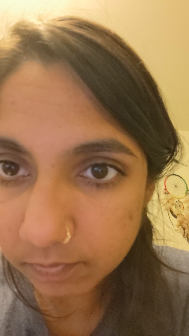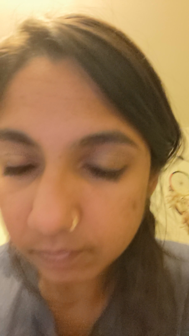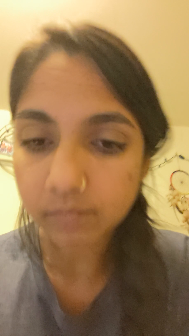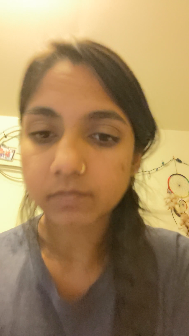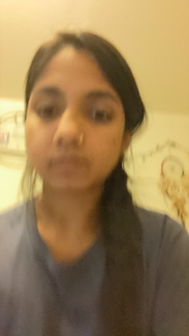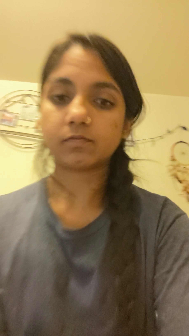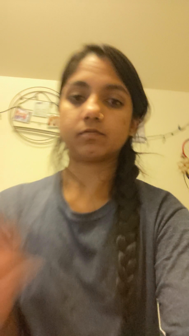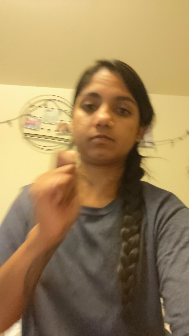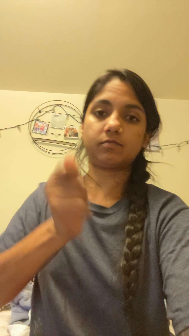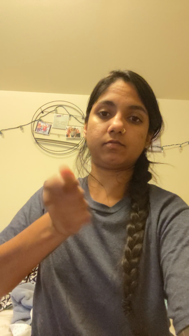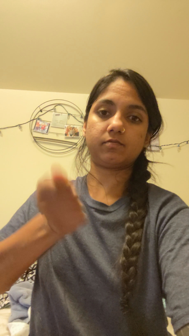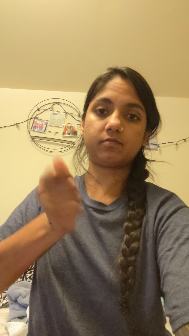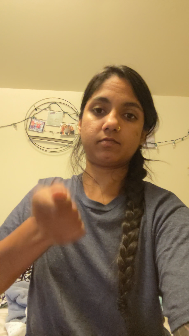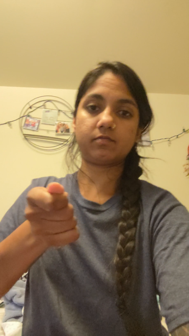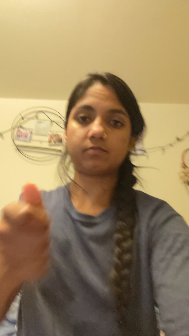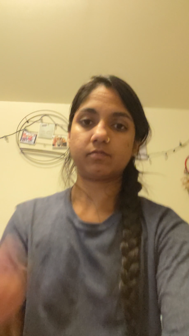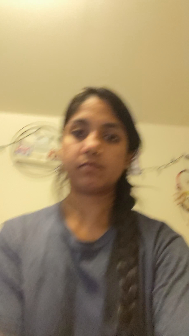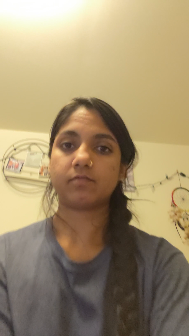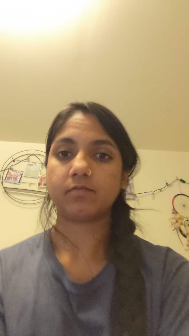cart